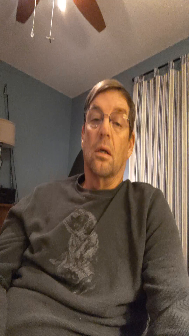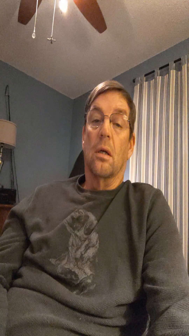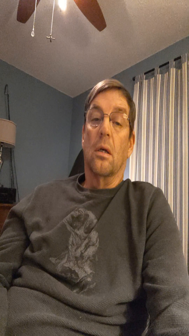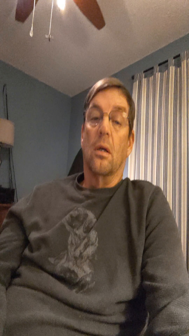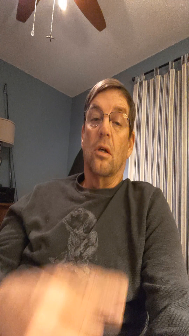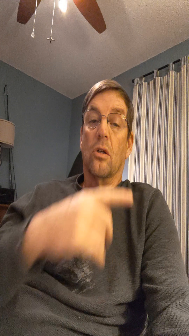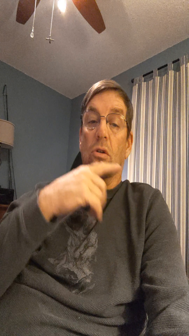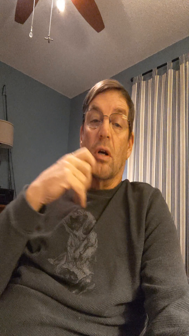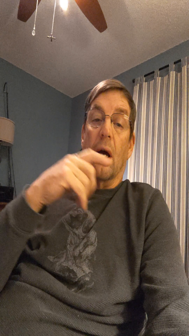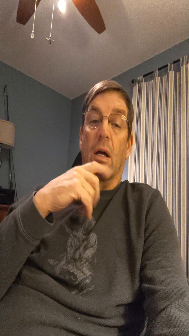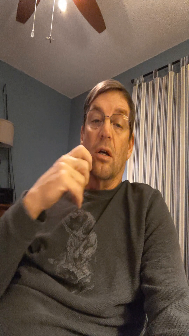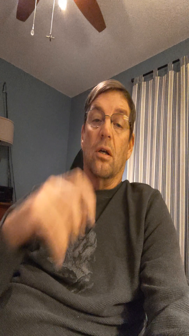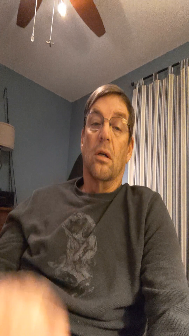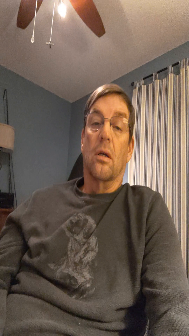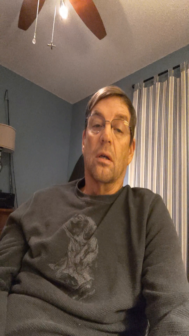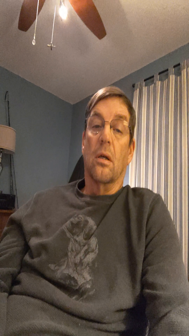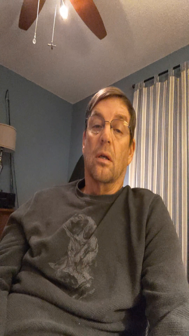dryer